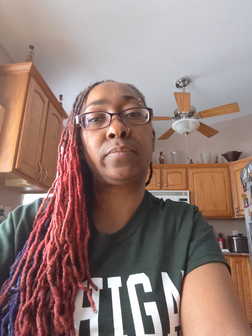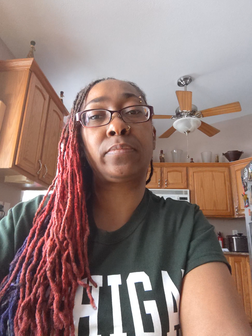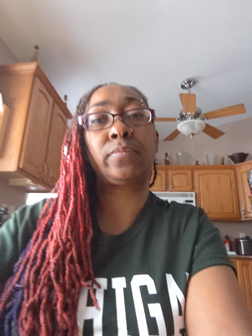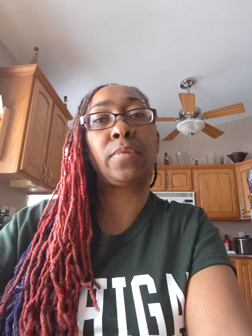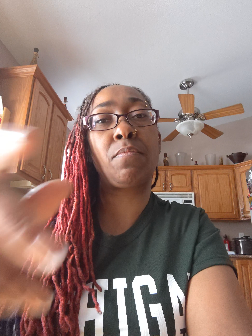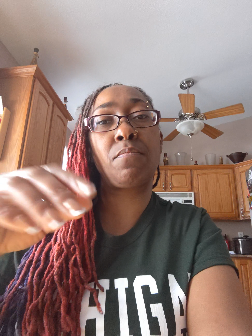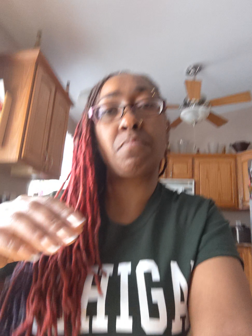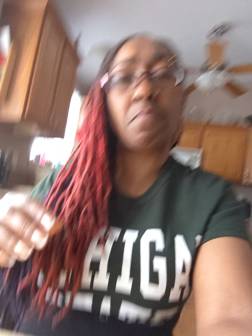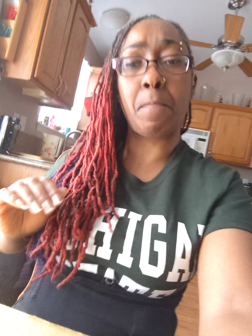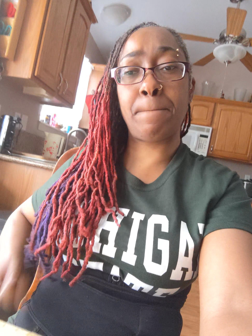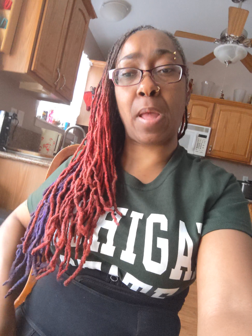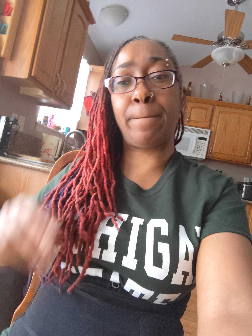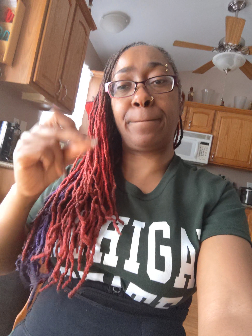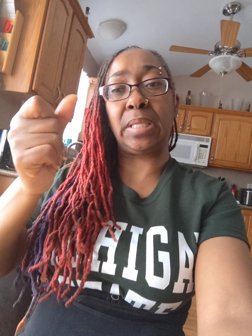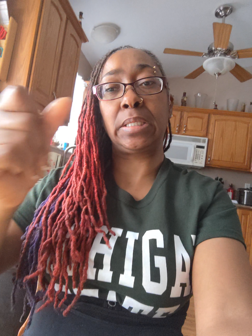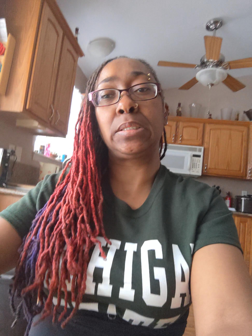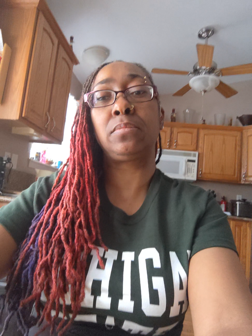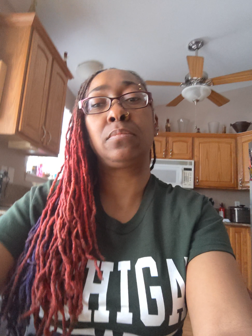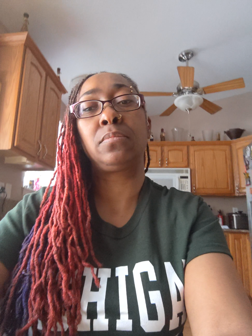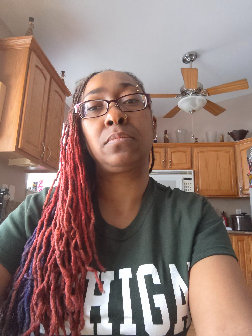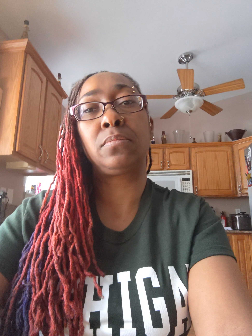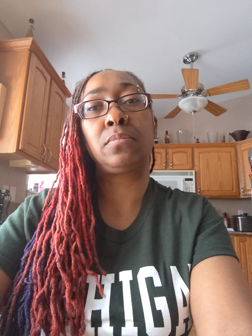puppy